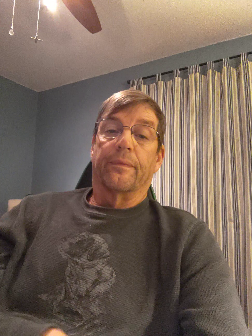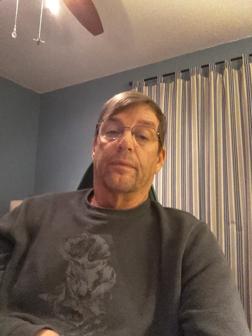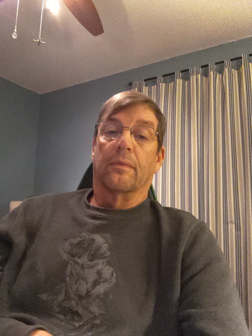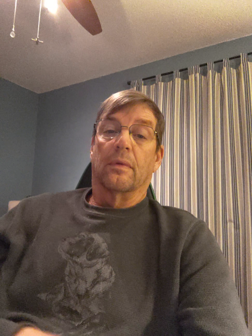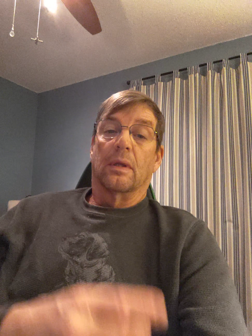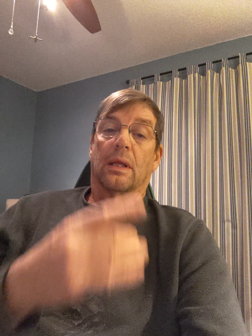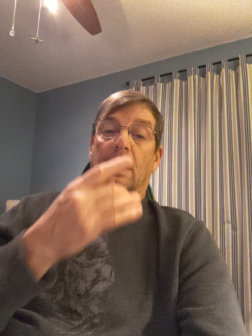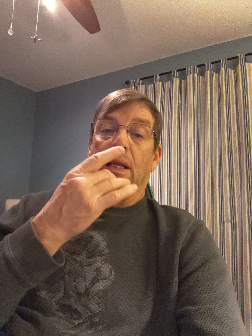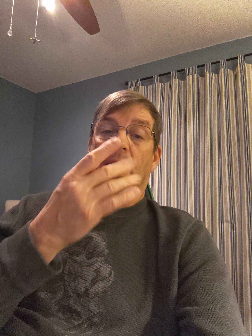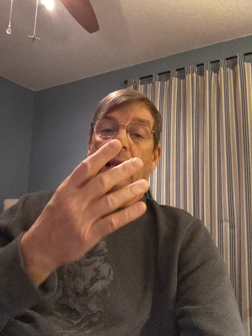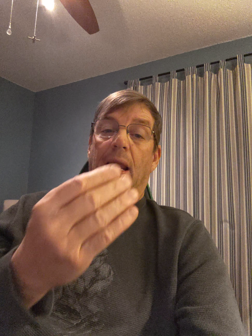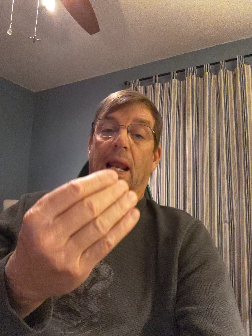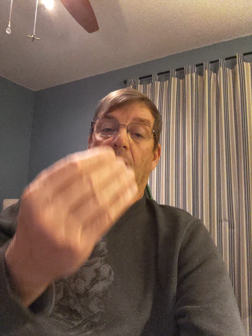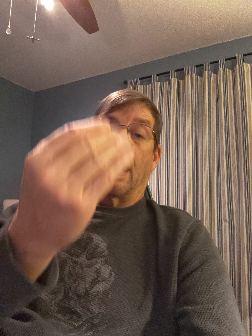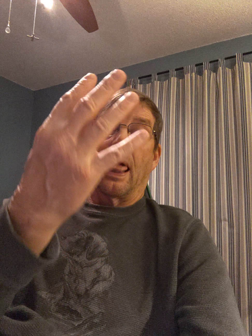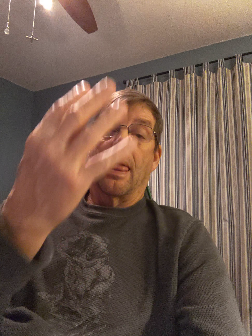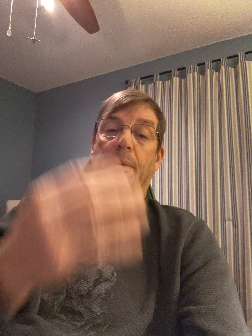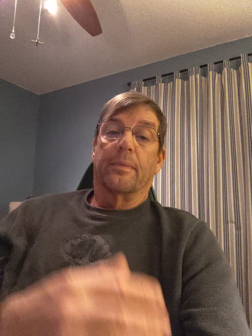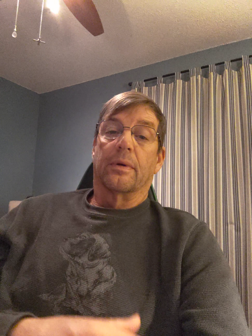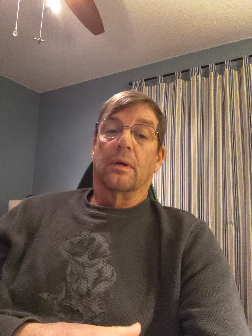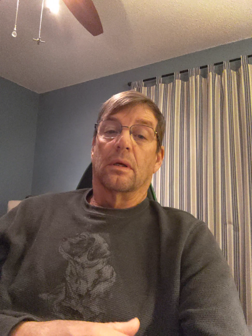lamp